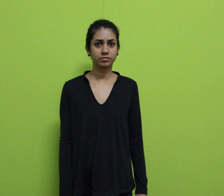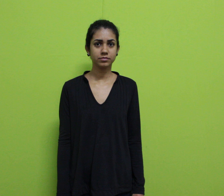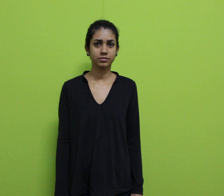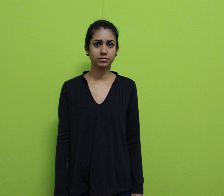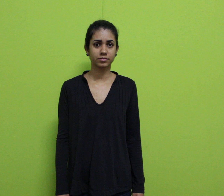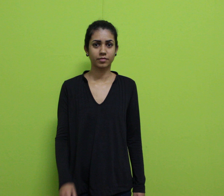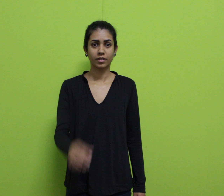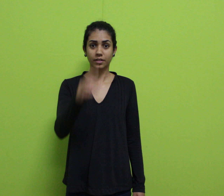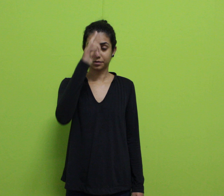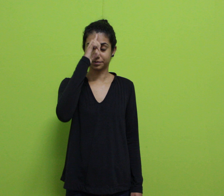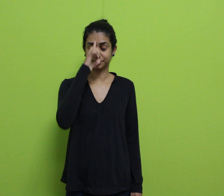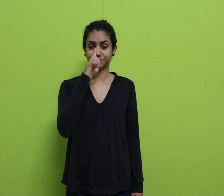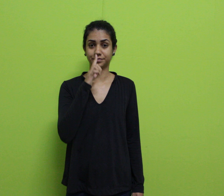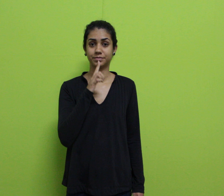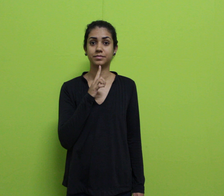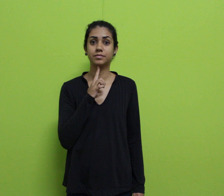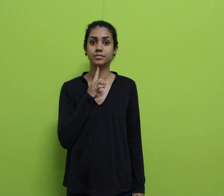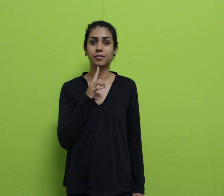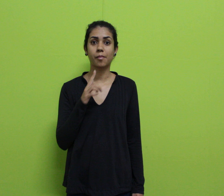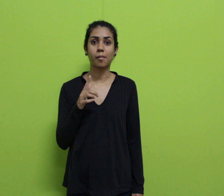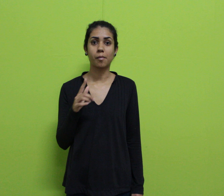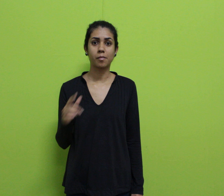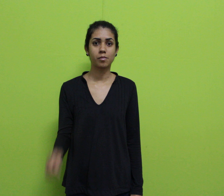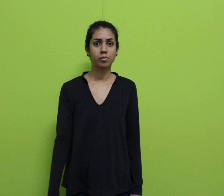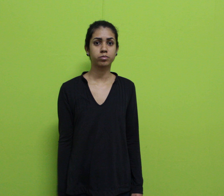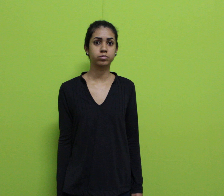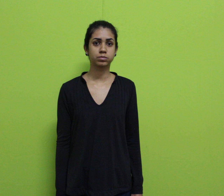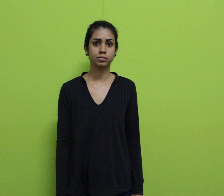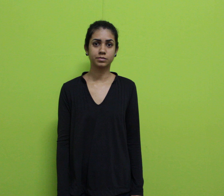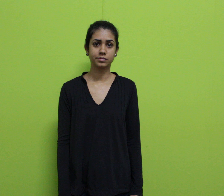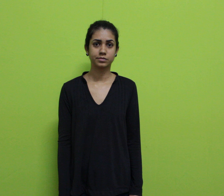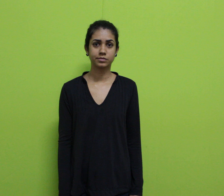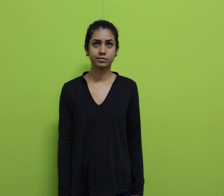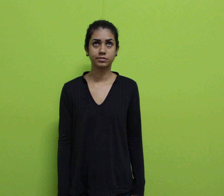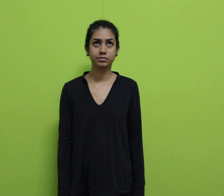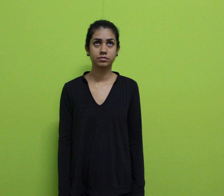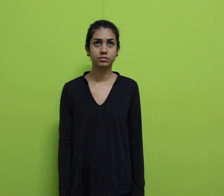amarelo